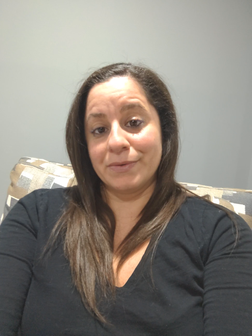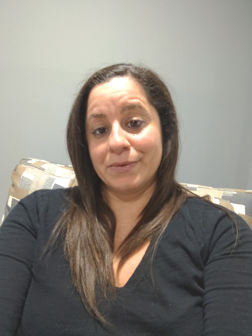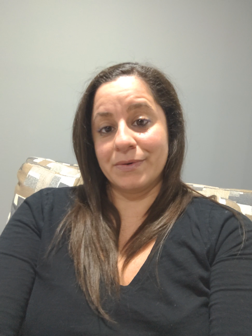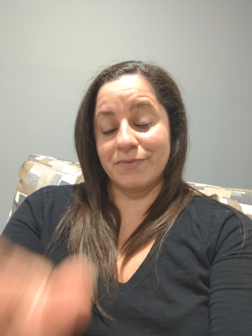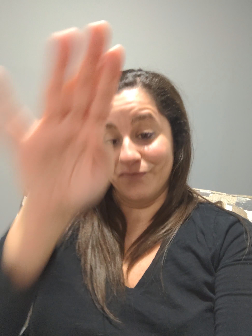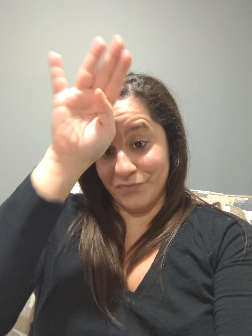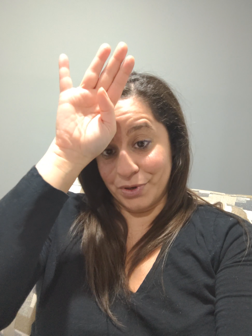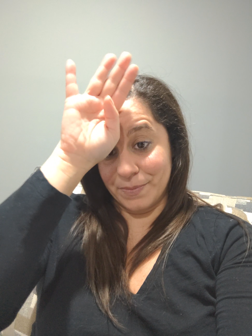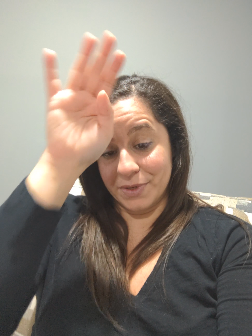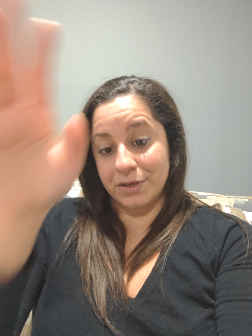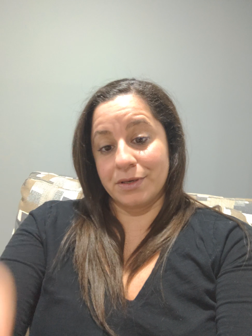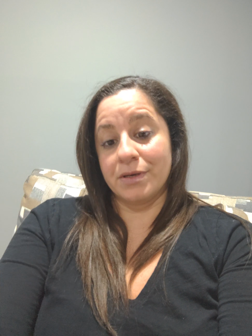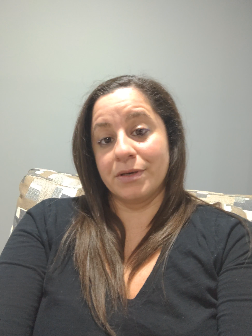fireman